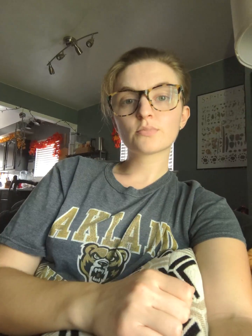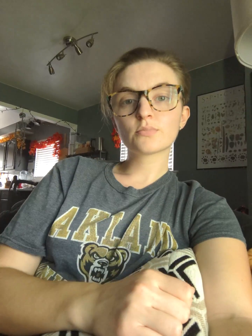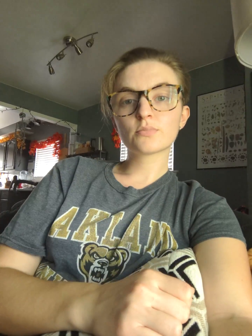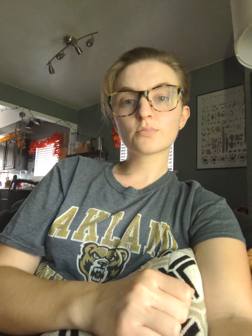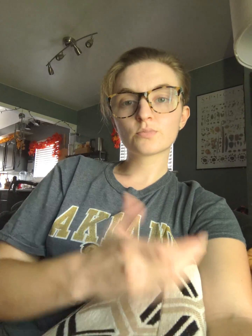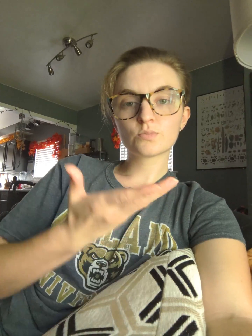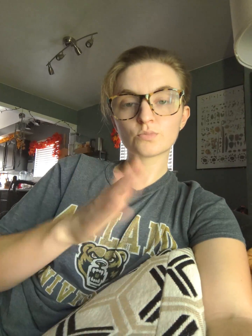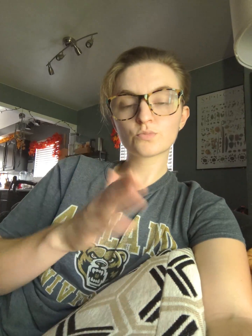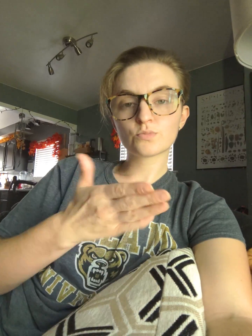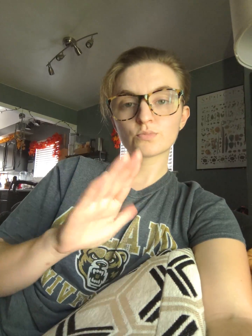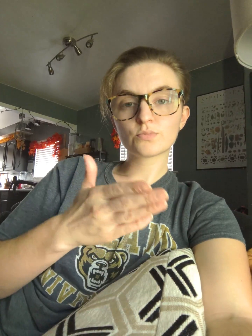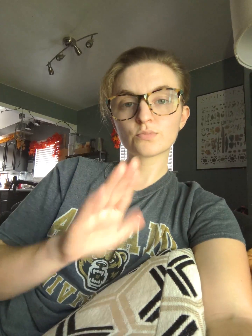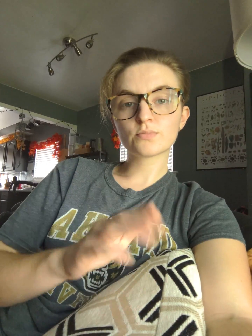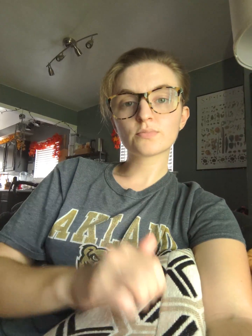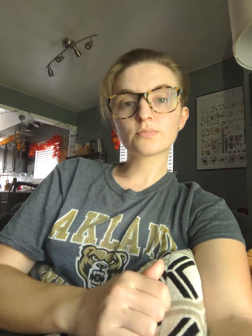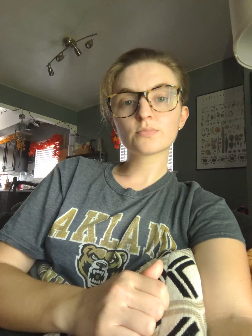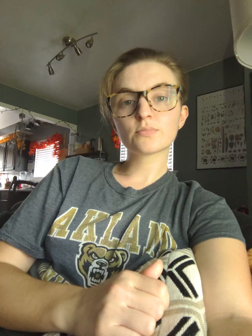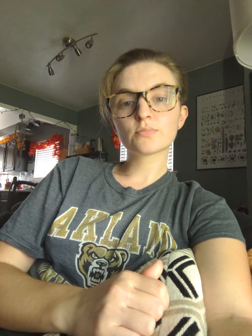cook